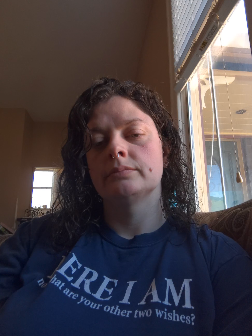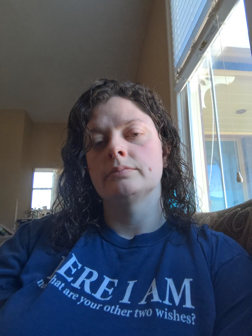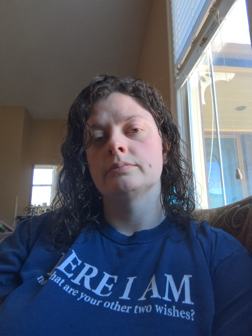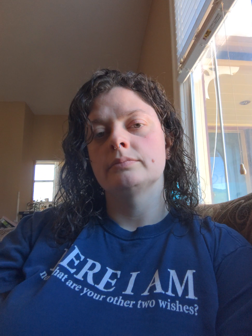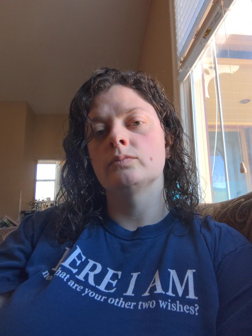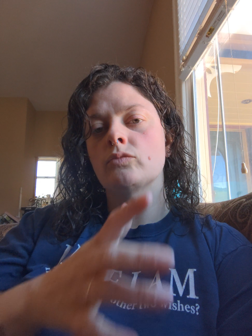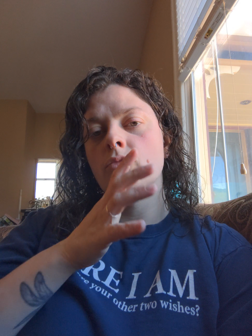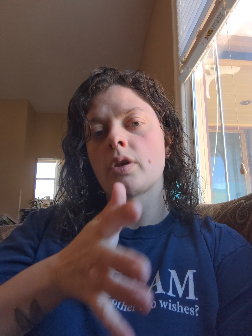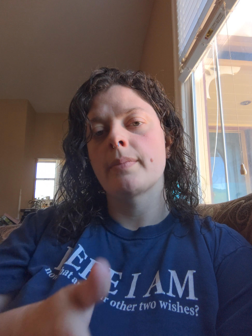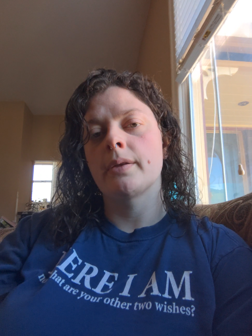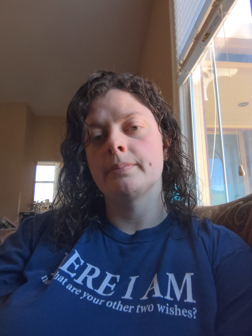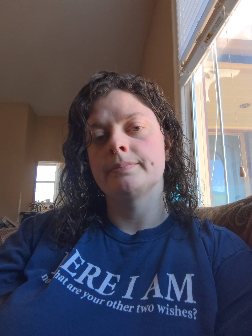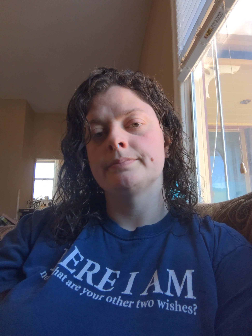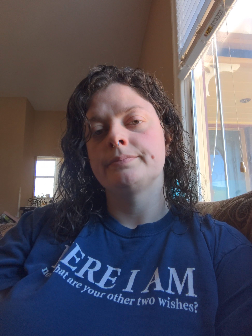grandma